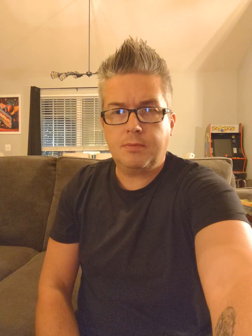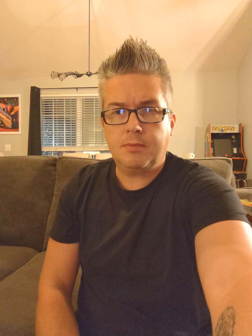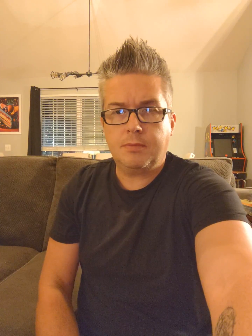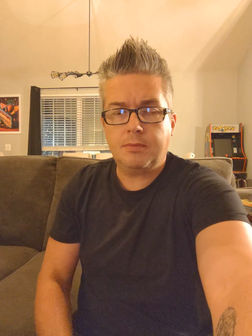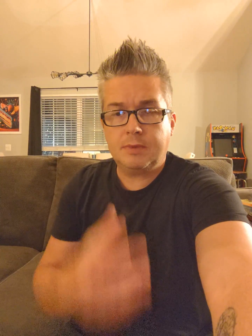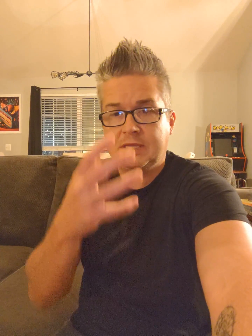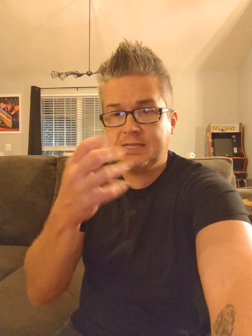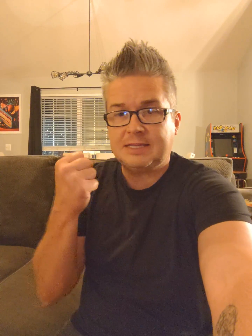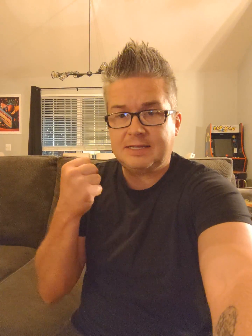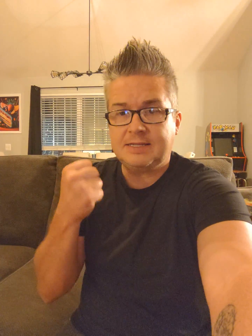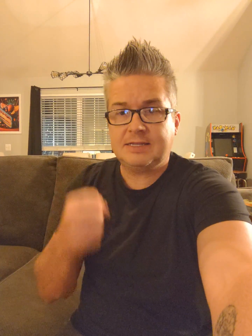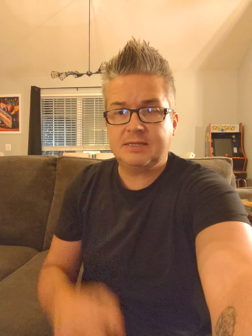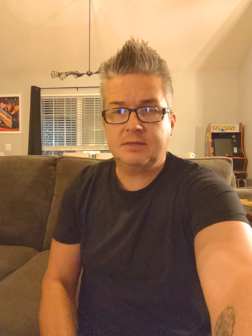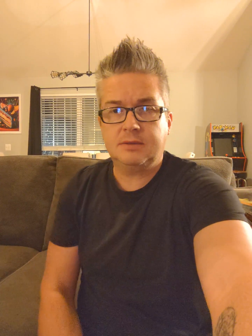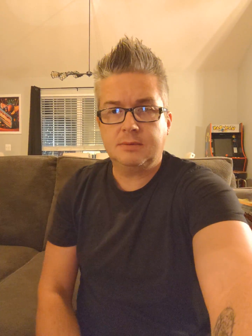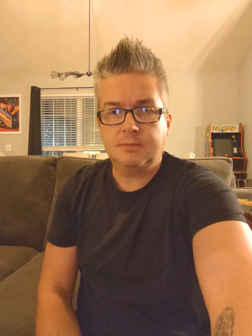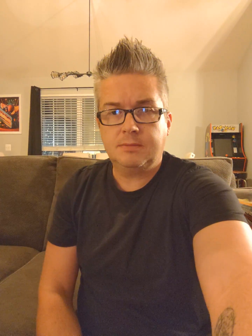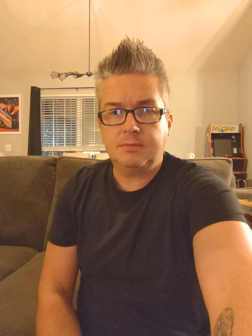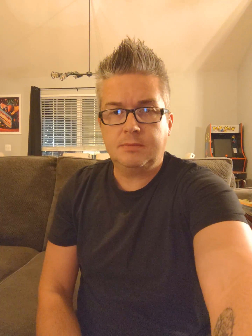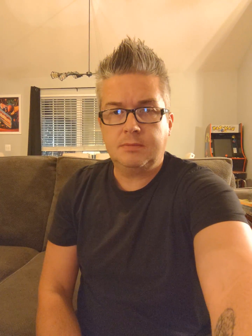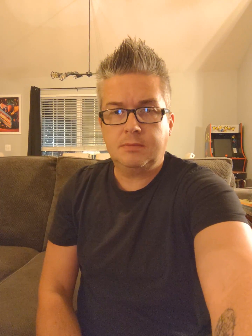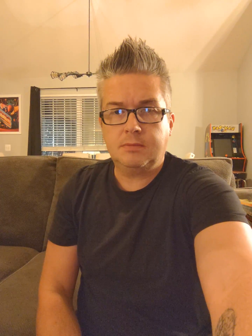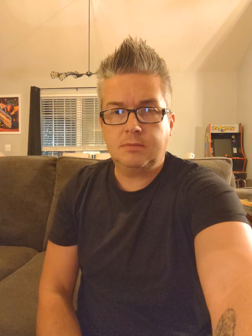get